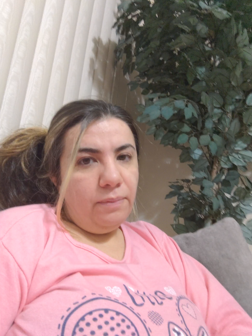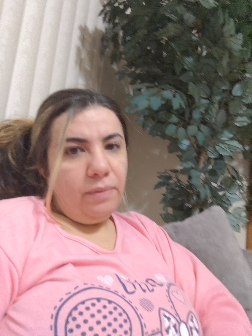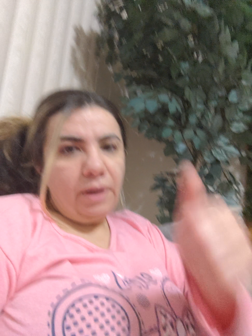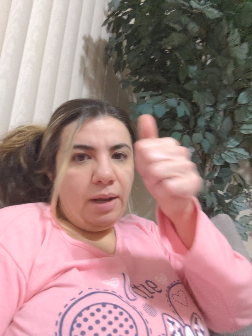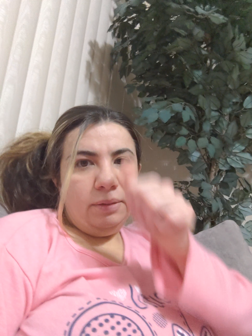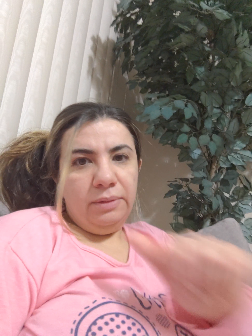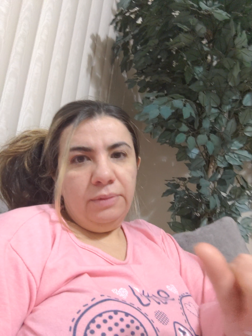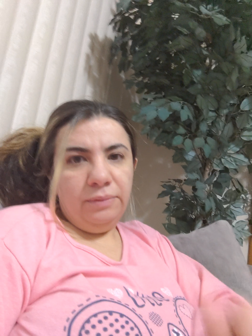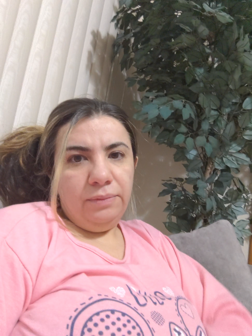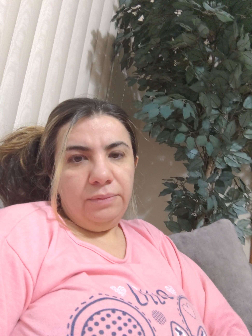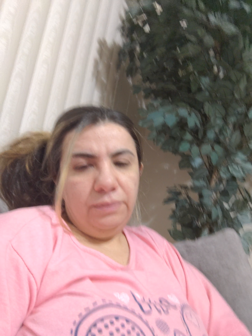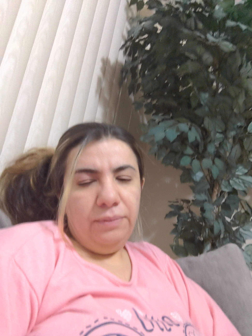hide